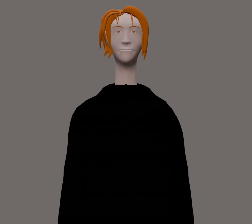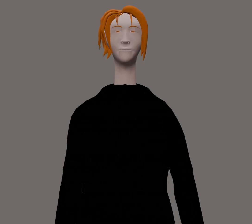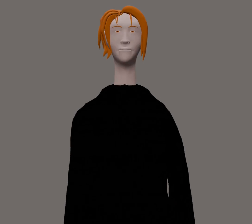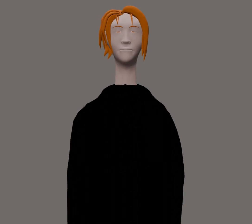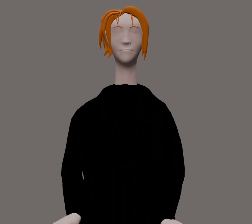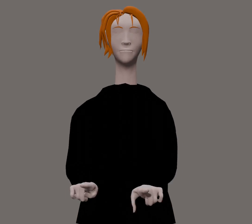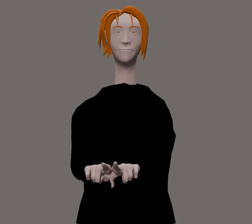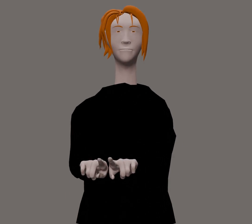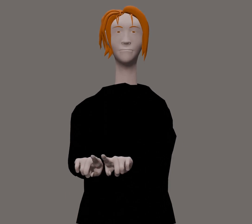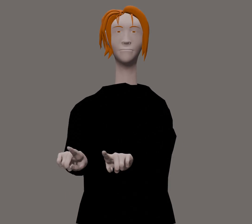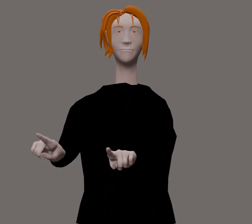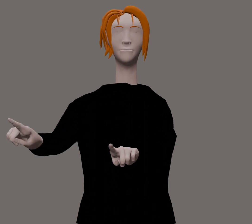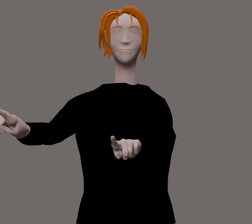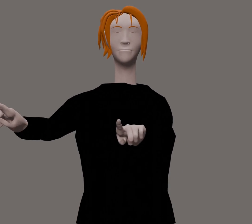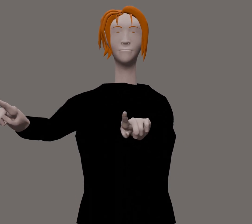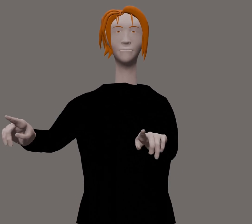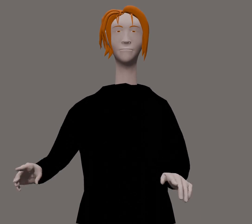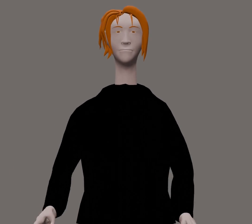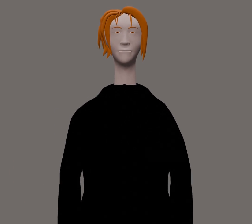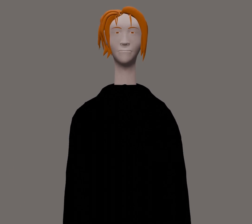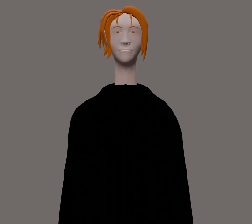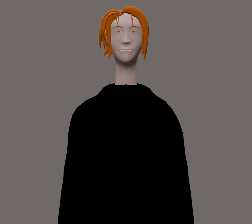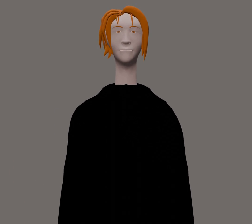Branch Path